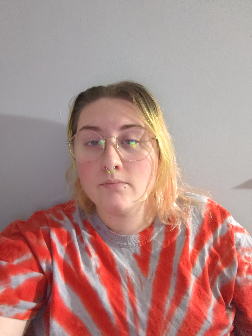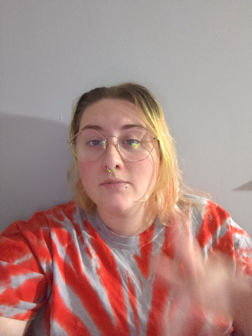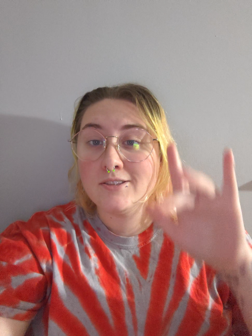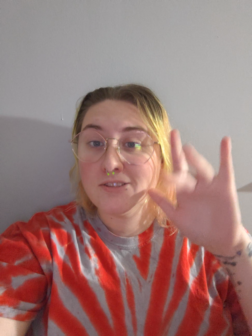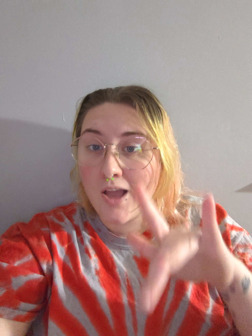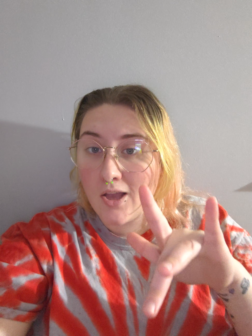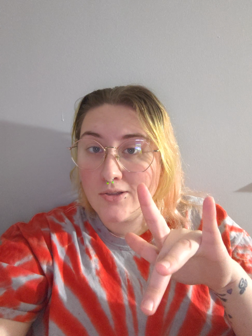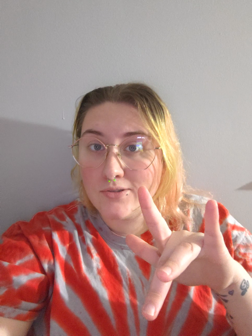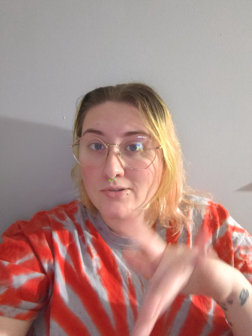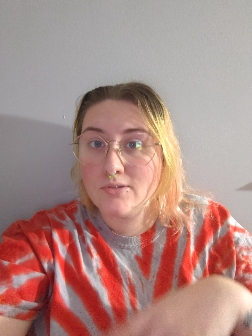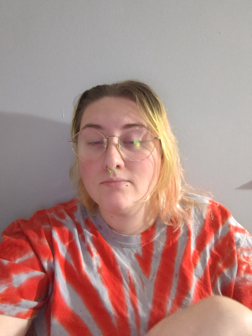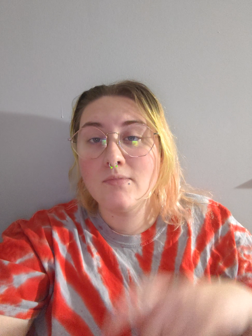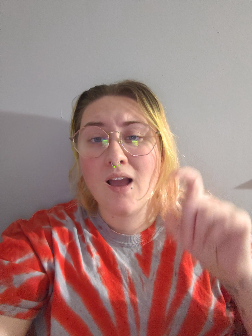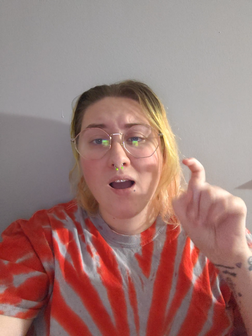touch